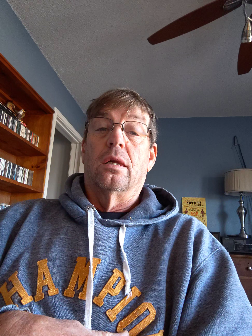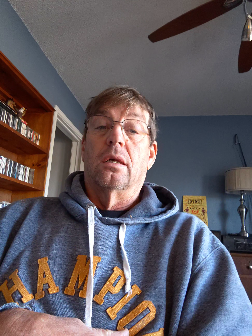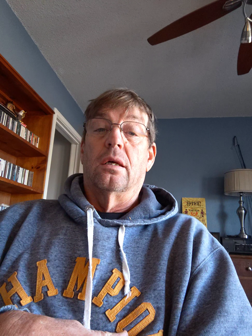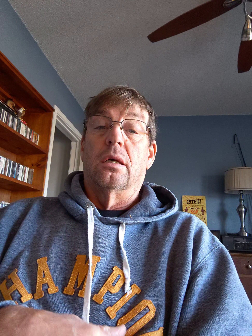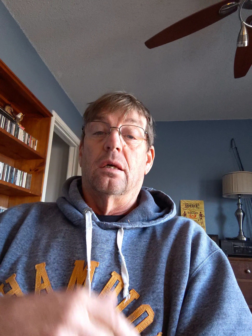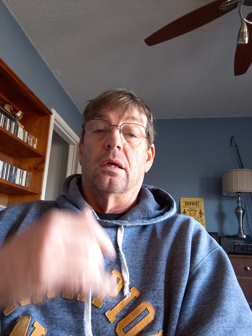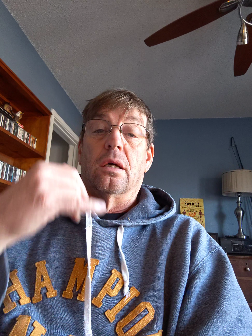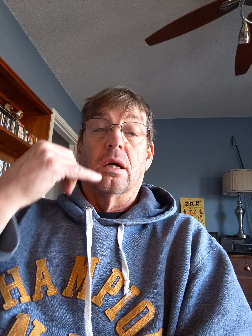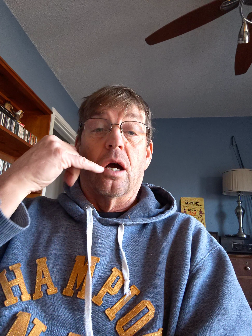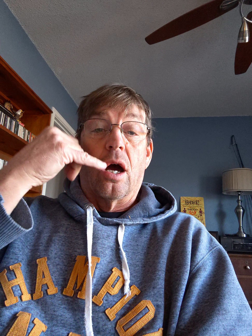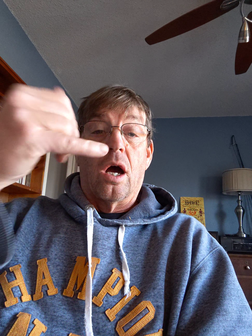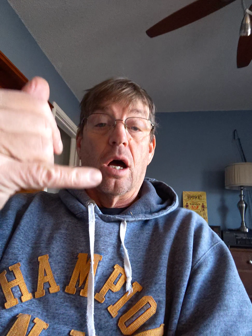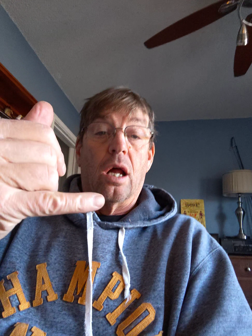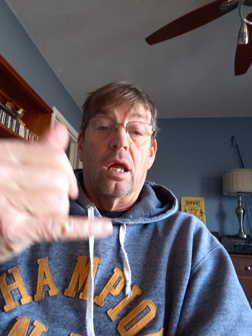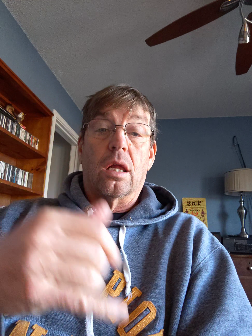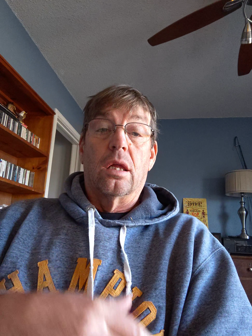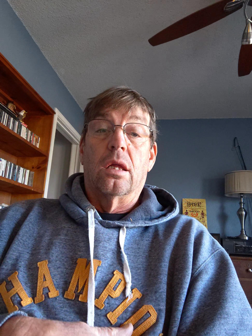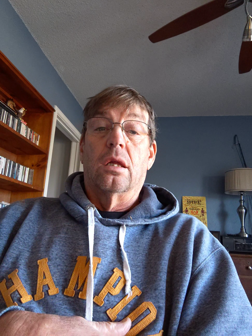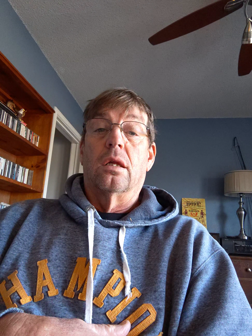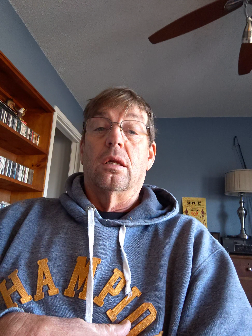call on the phone